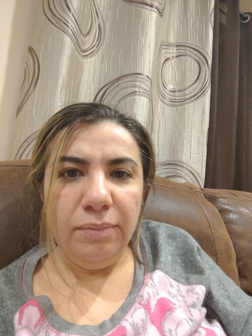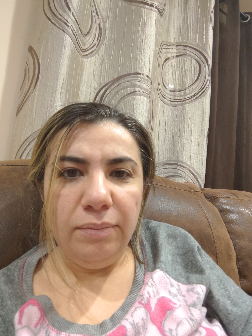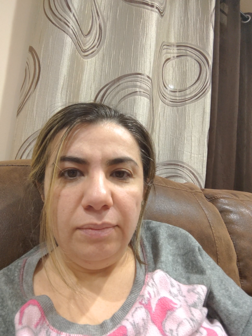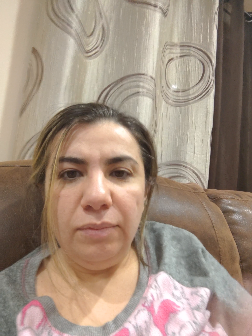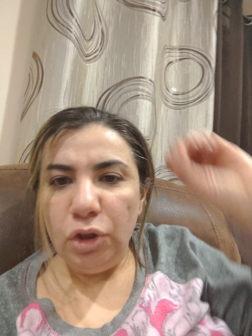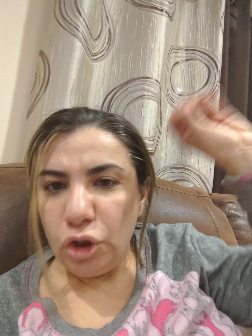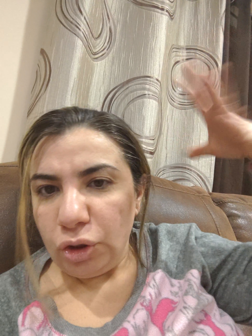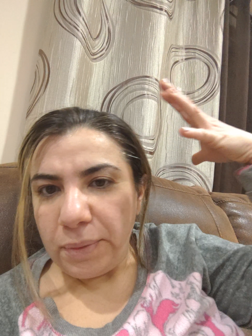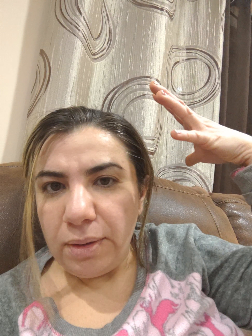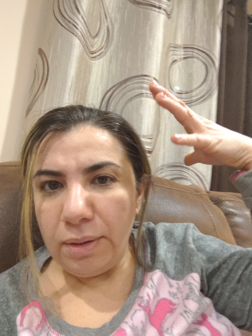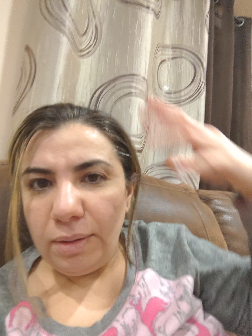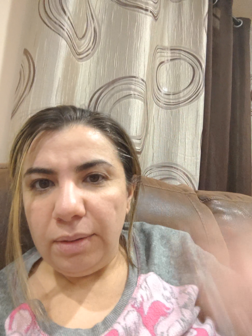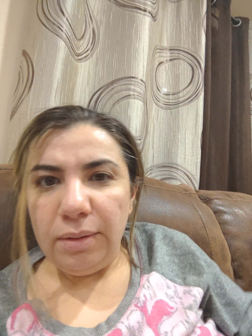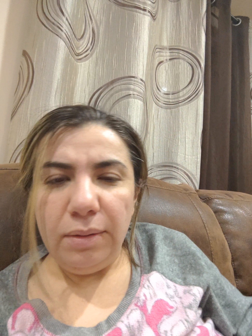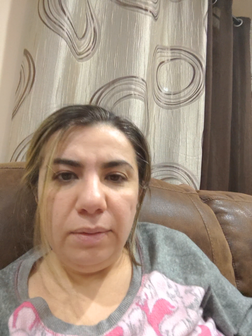sun